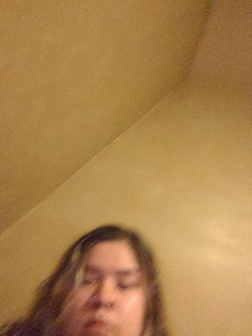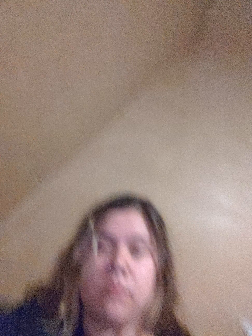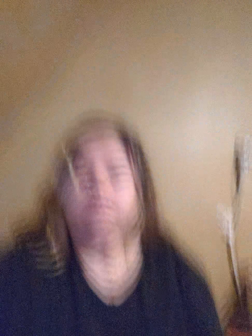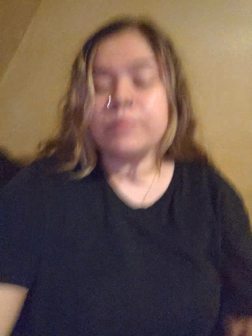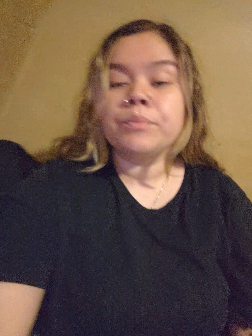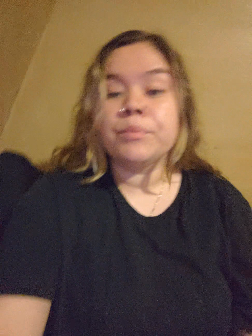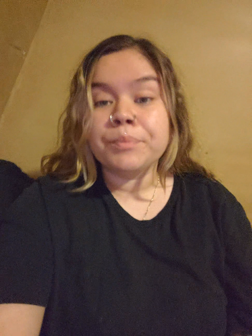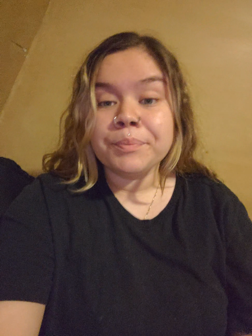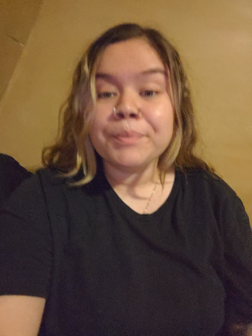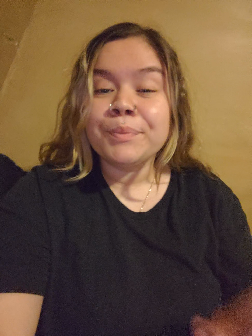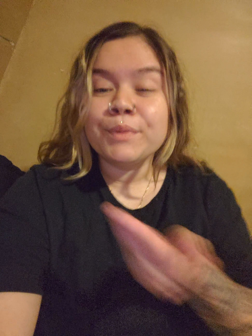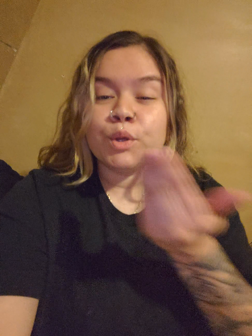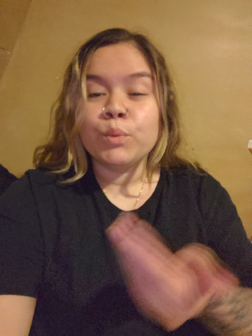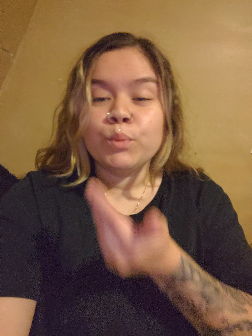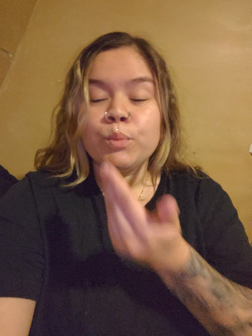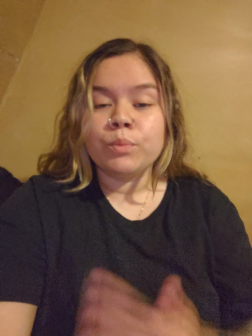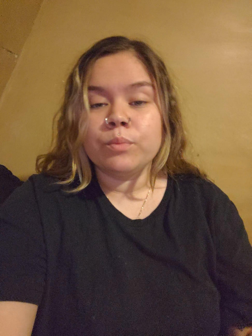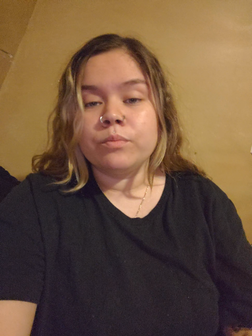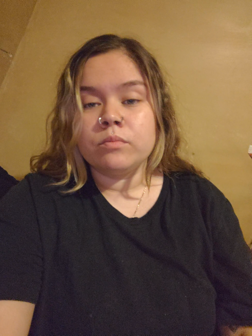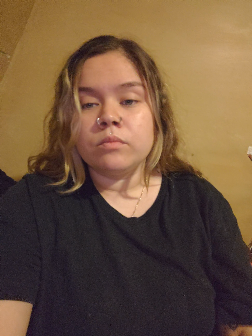new